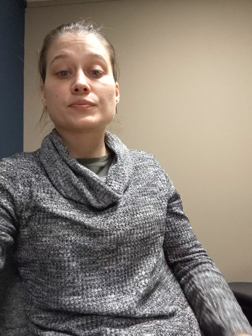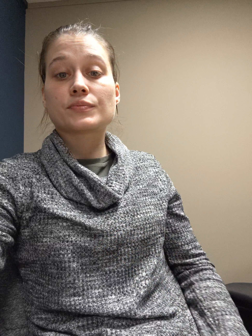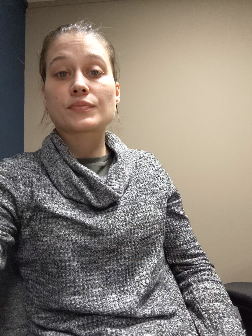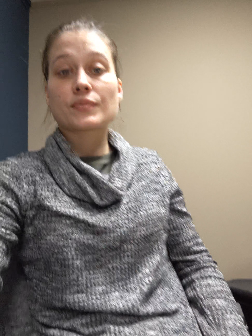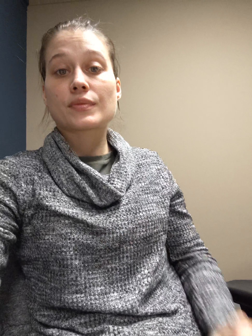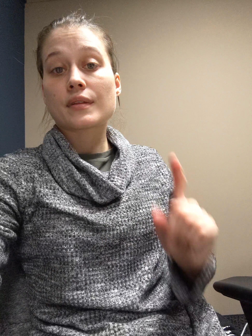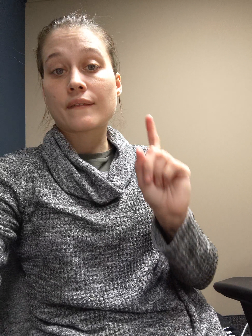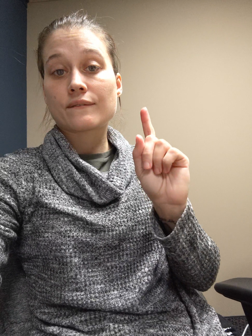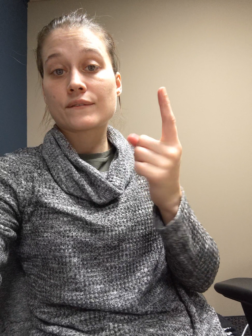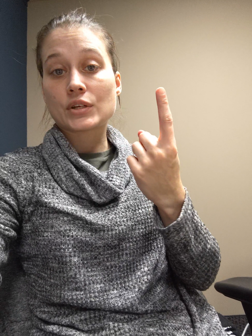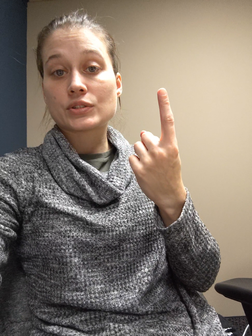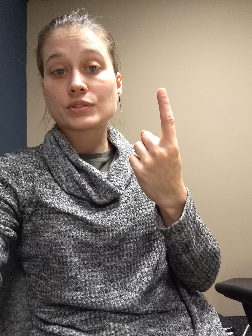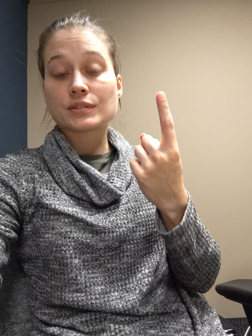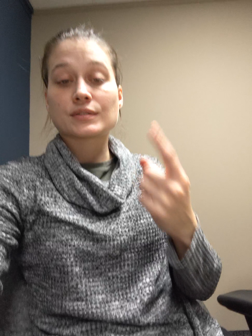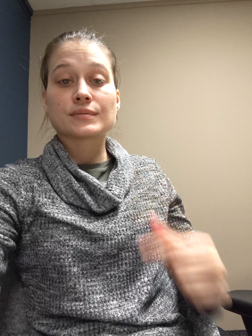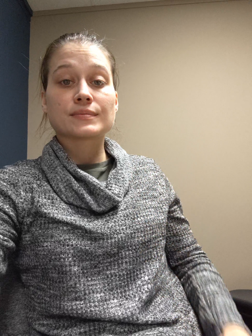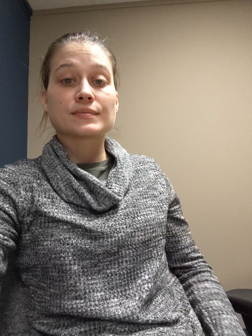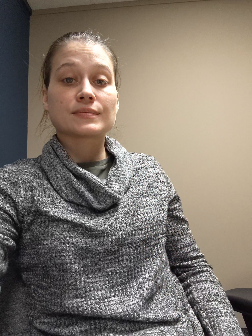first